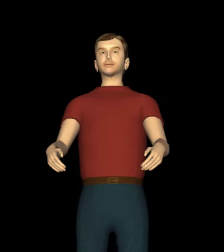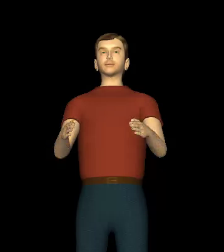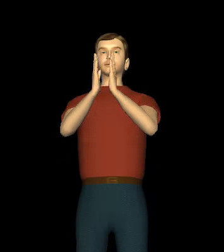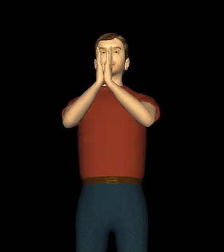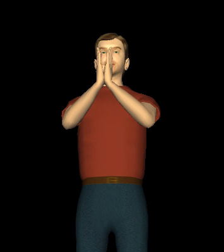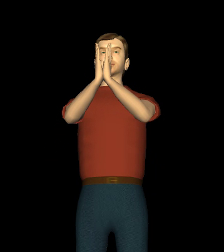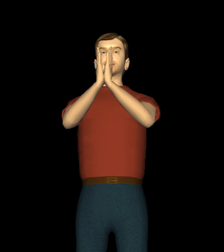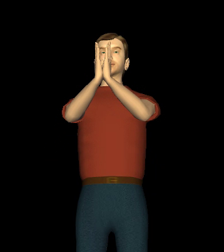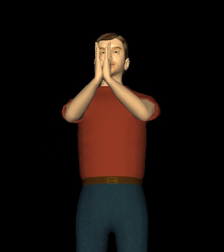يتوسل